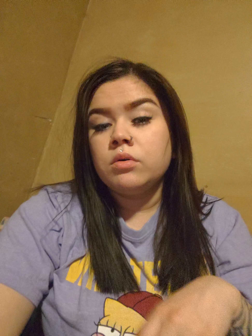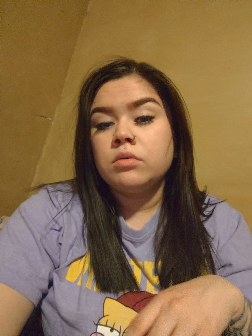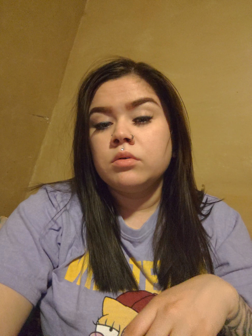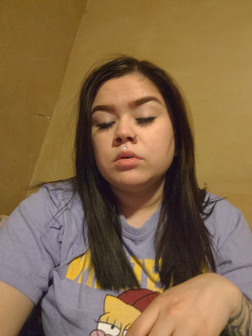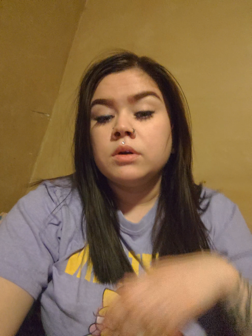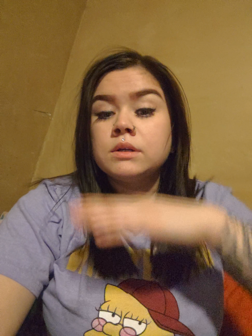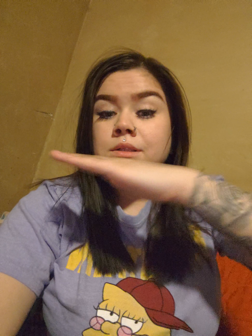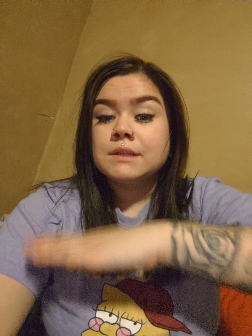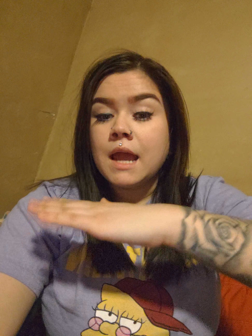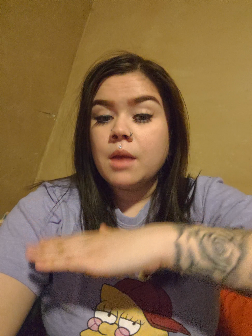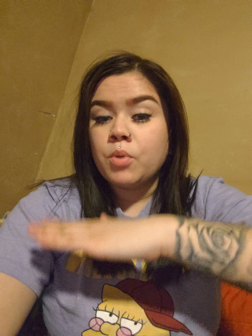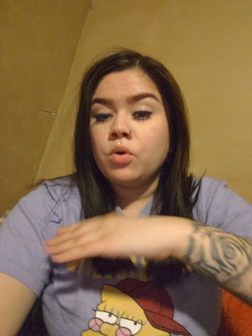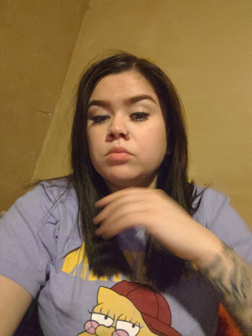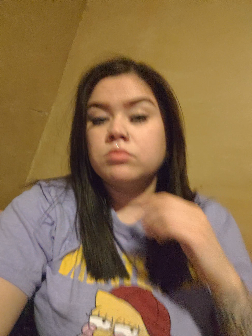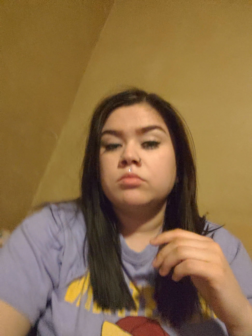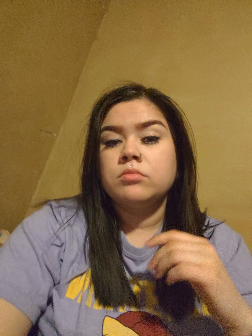table